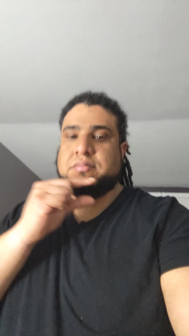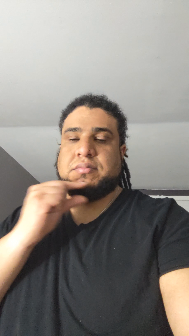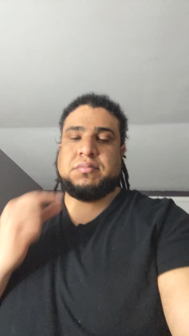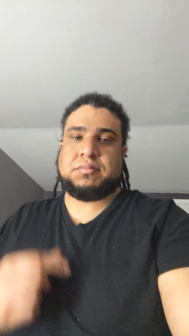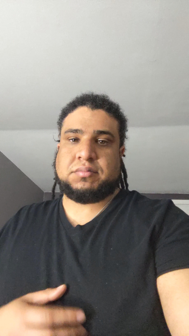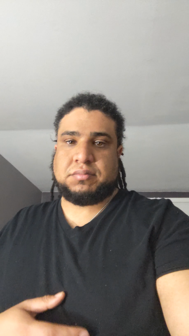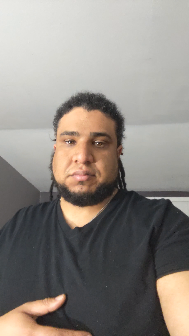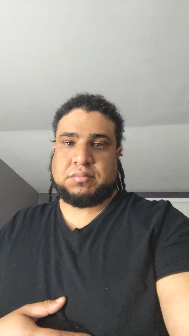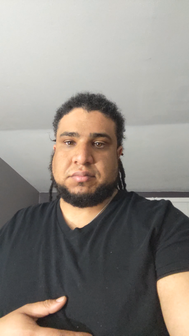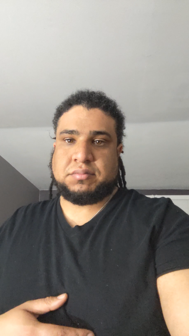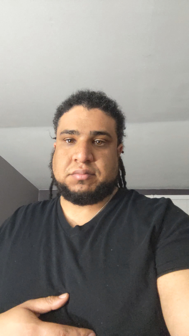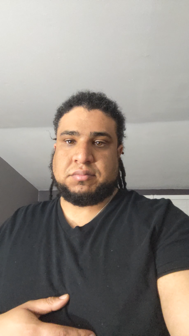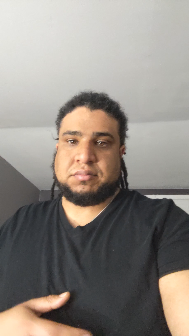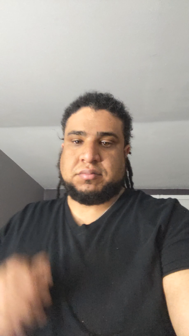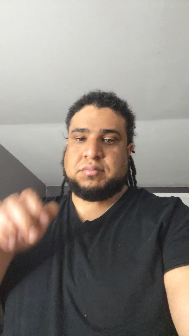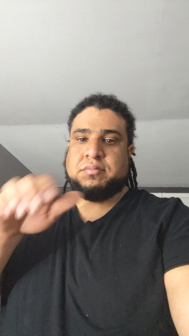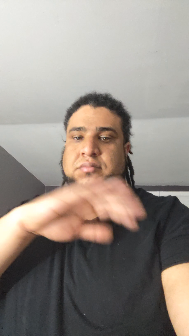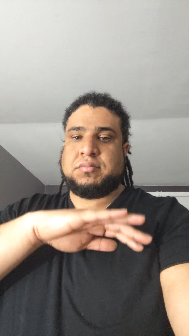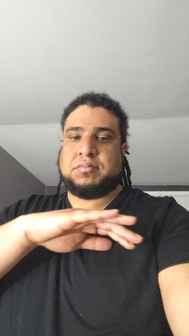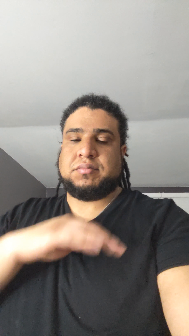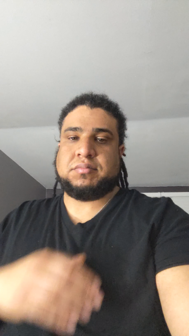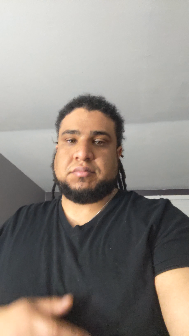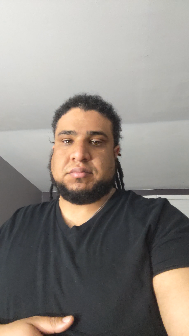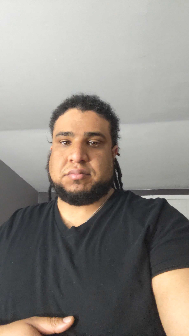cover